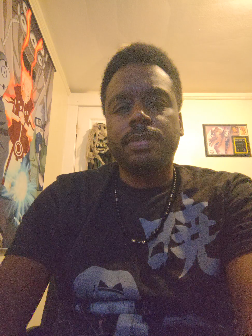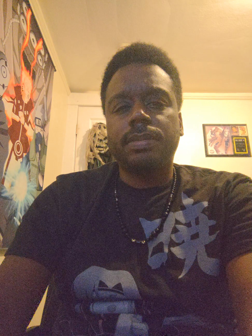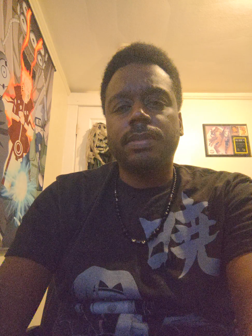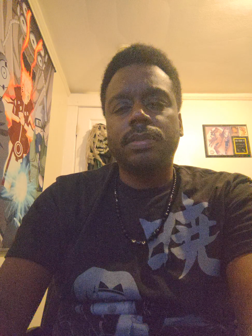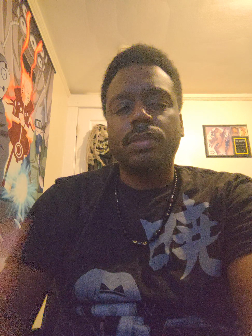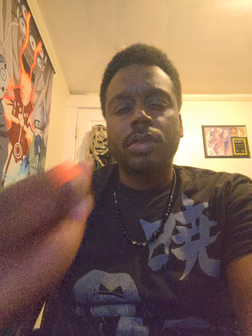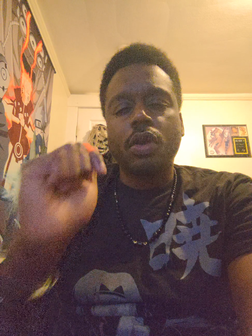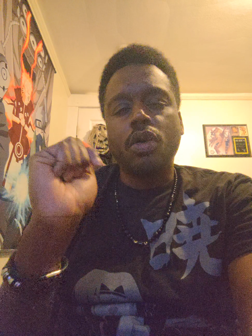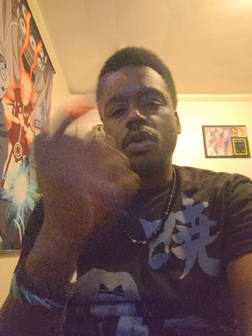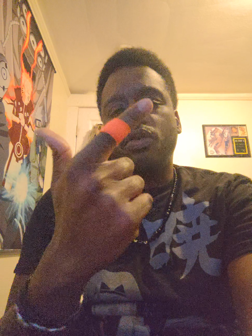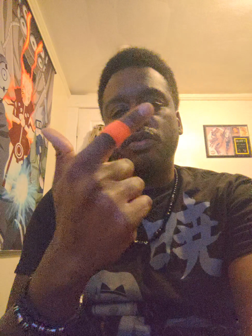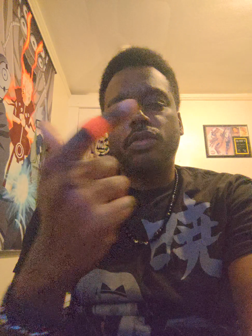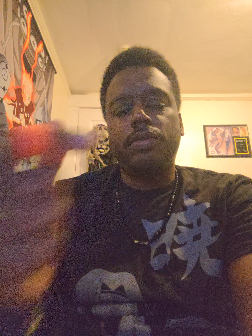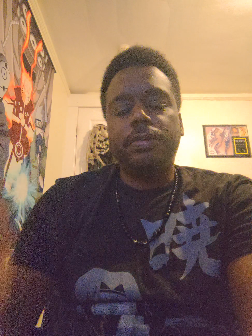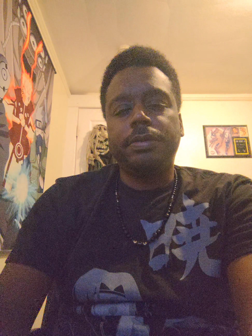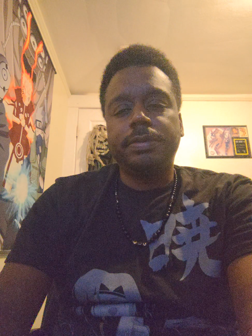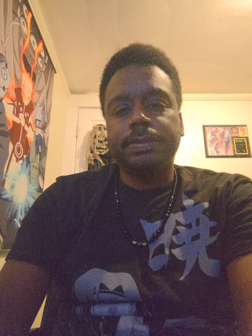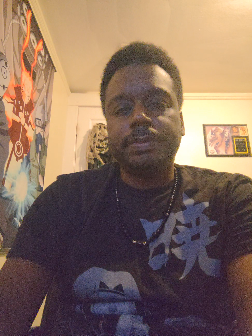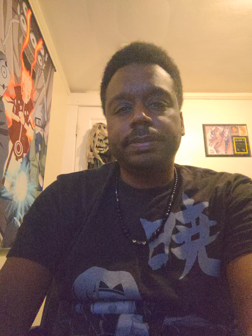all